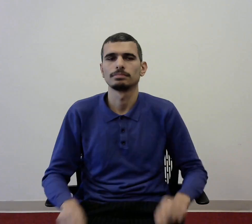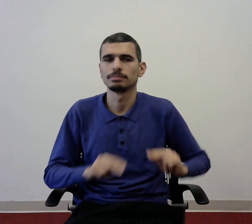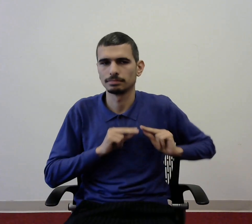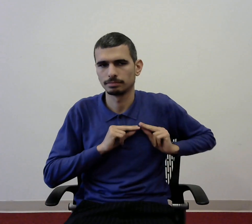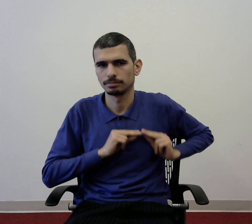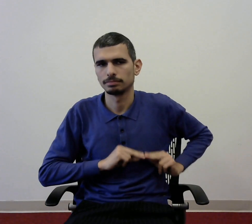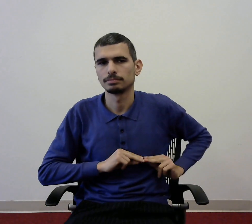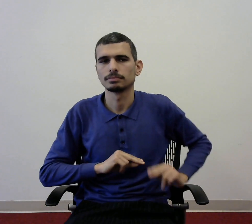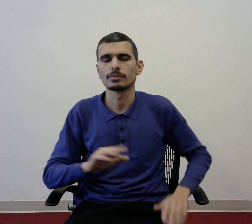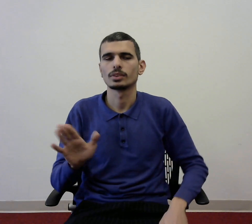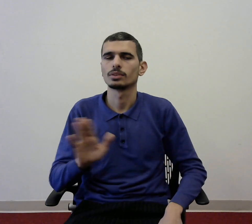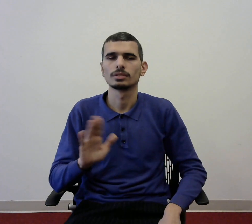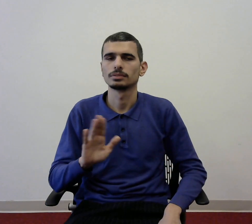zəhmət olmasa